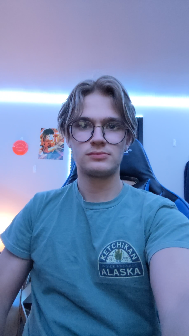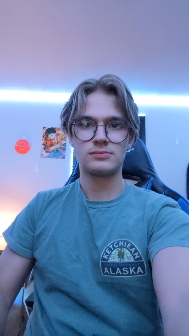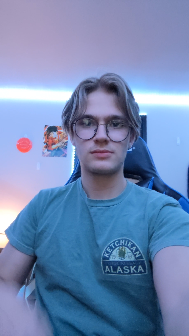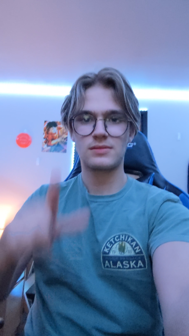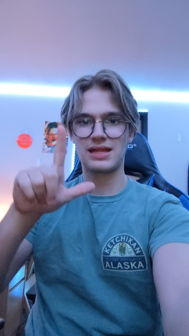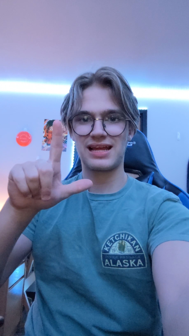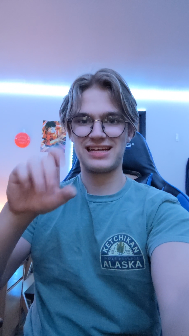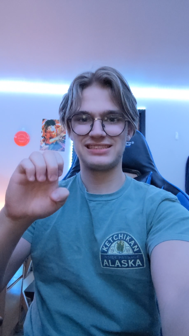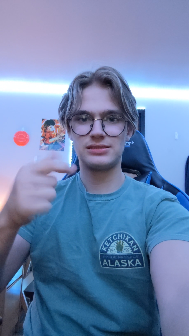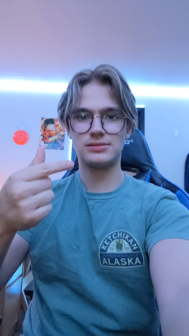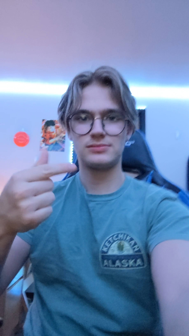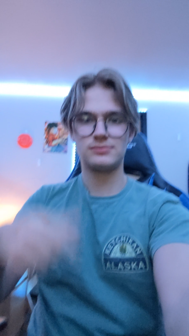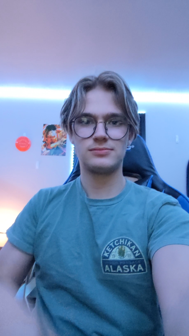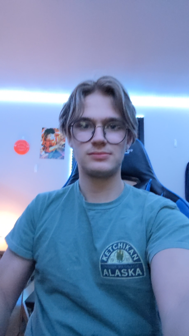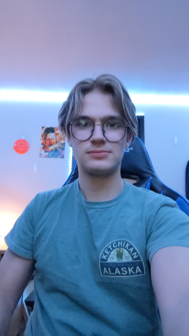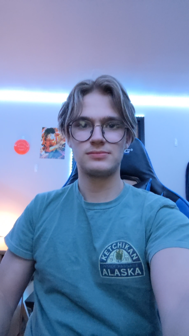leg